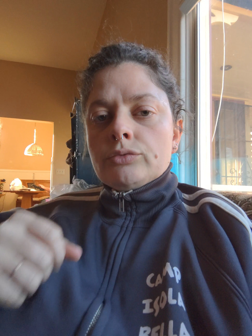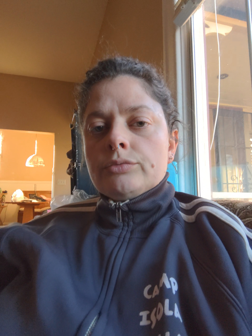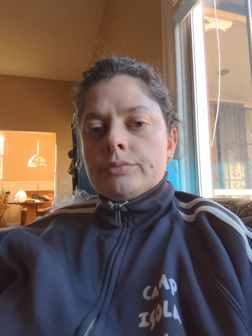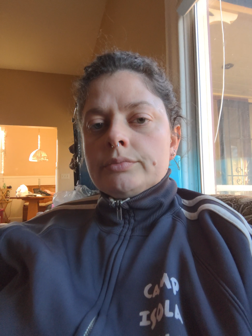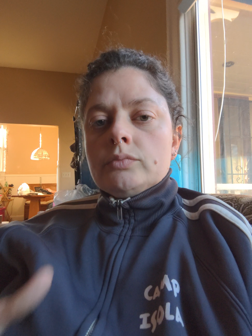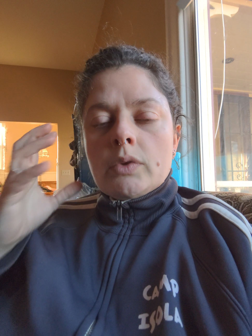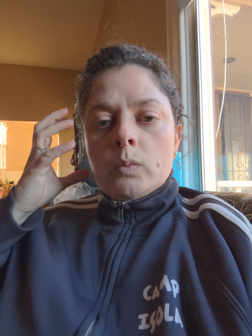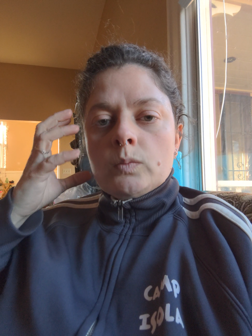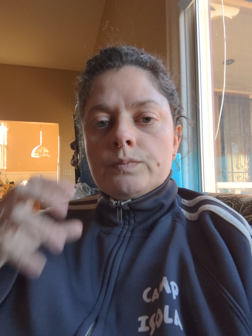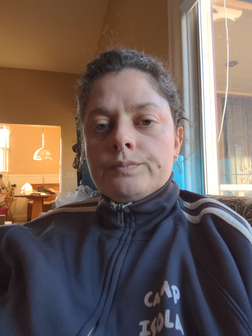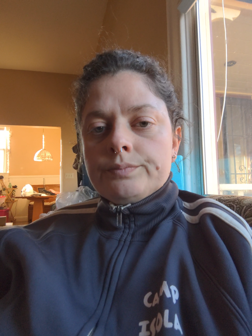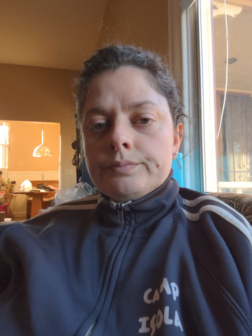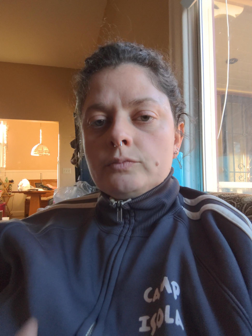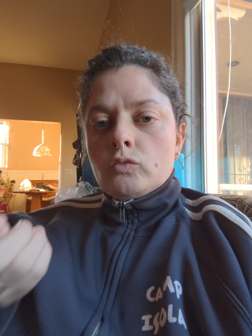radio